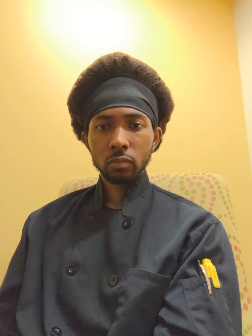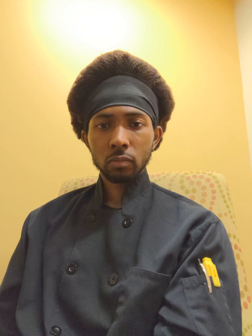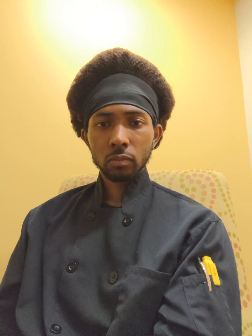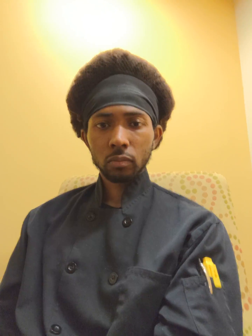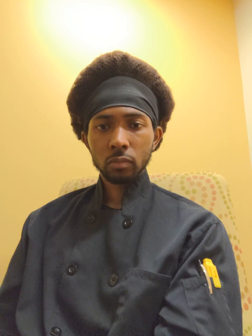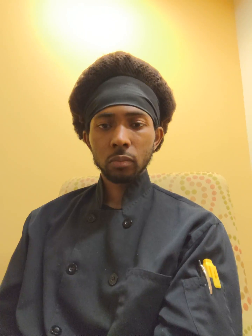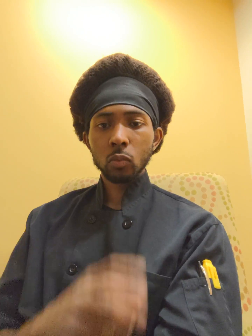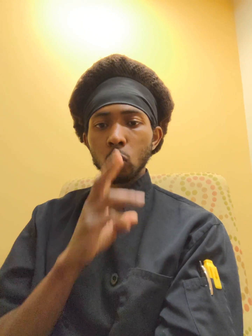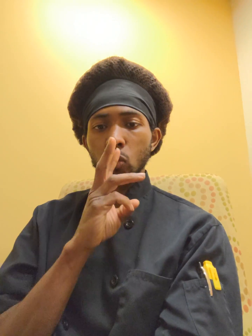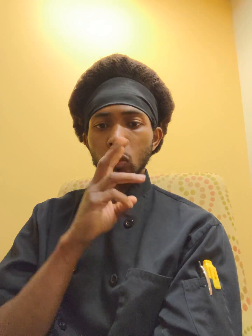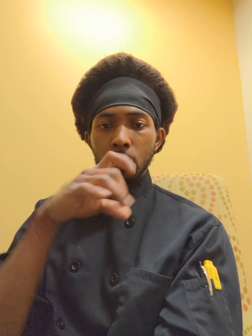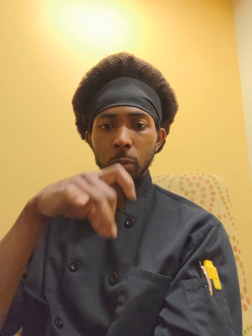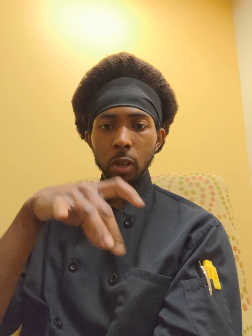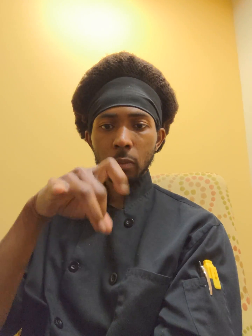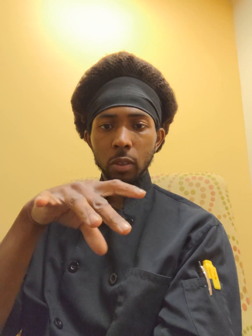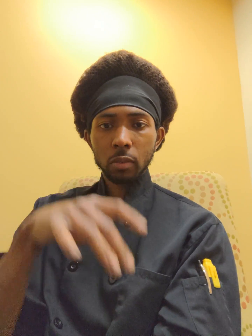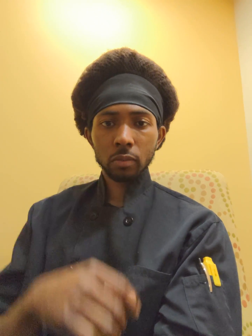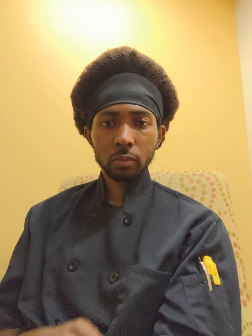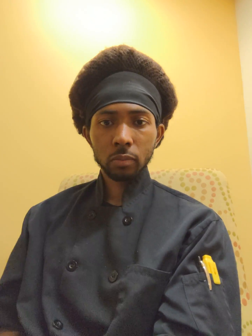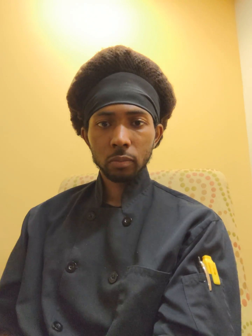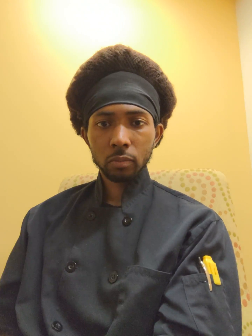melon